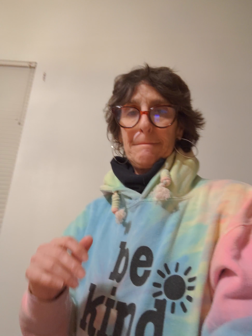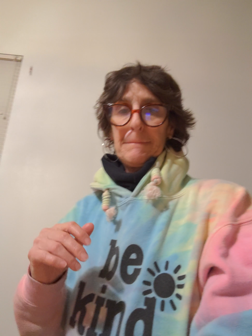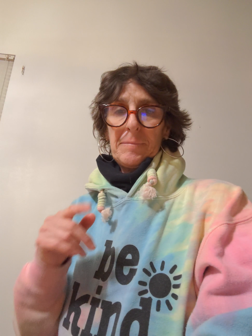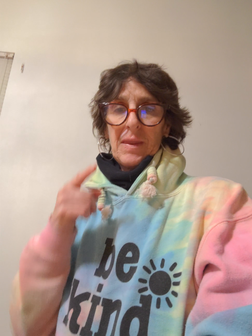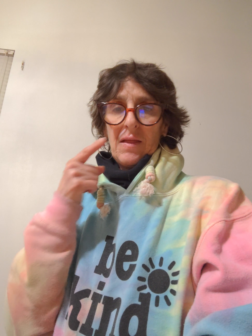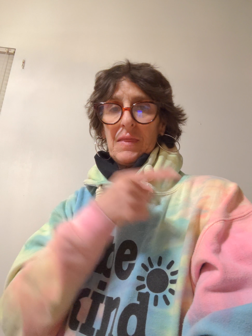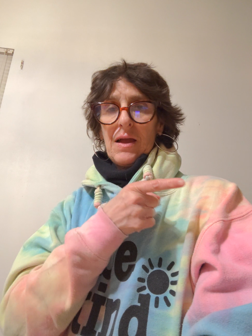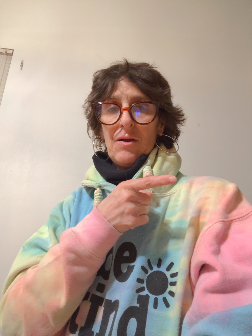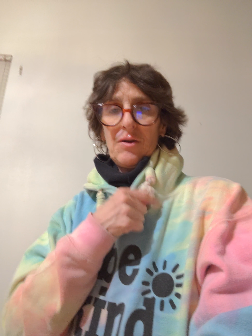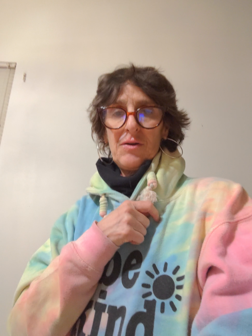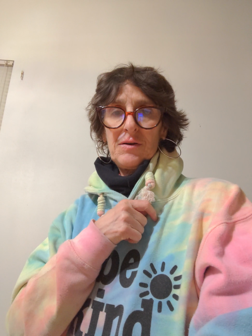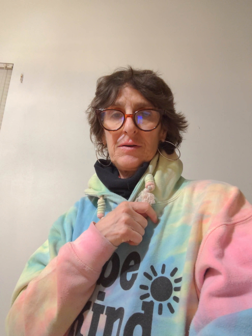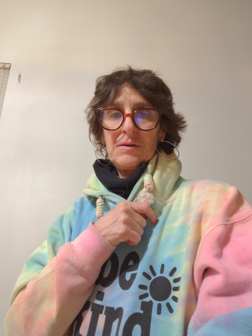there